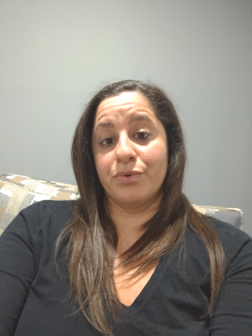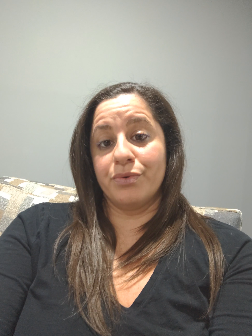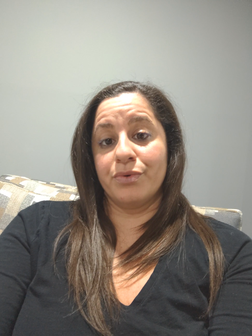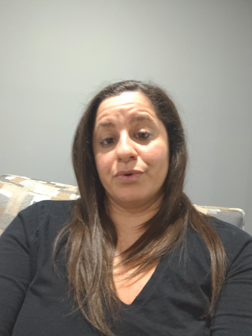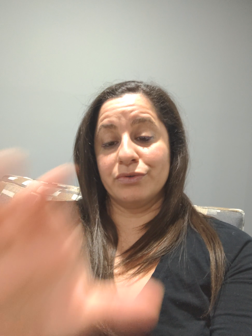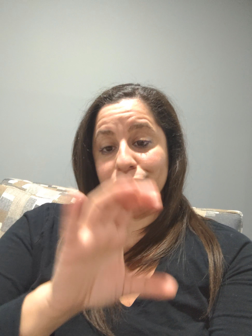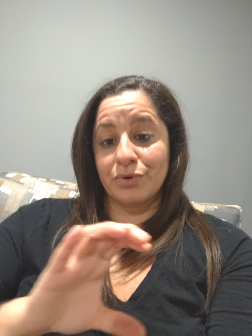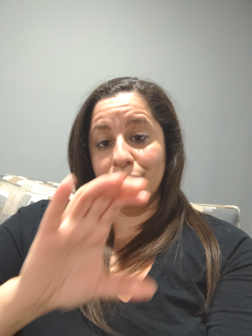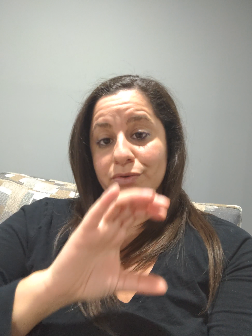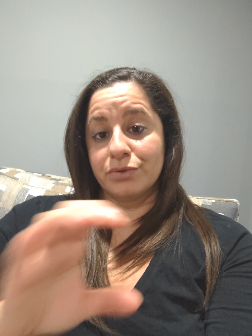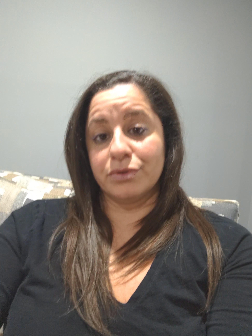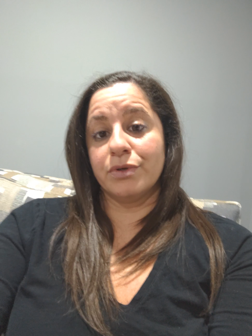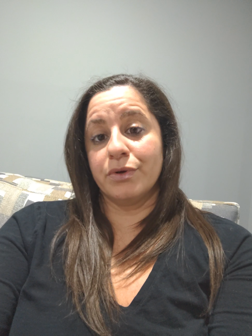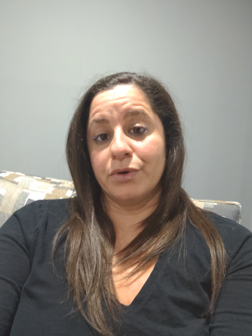chocolate